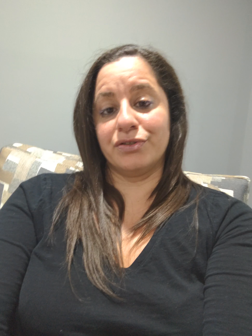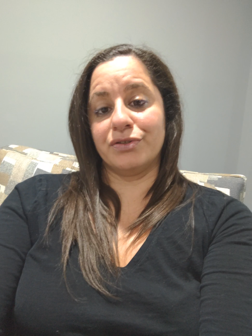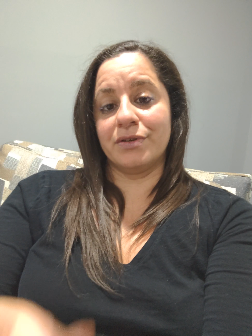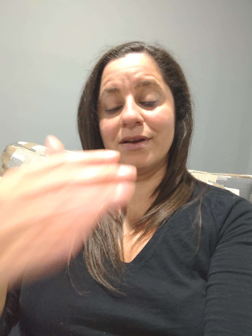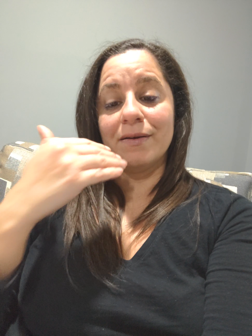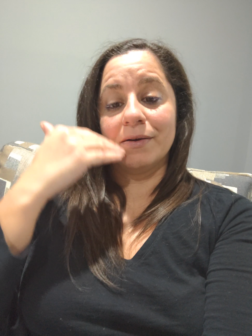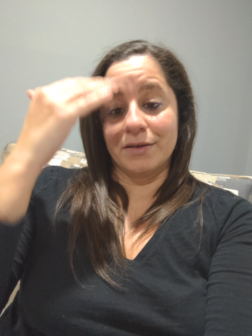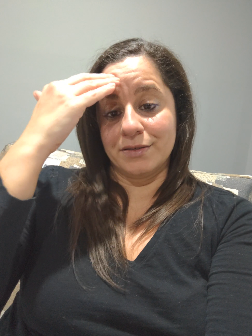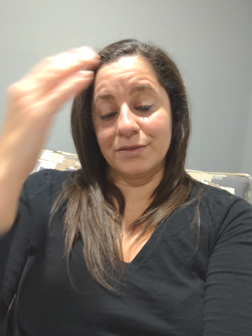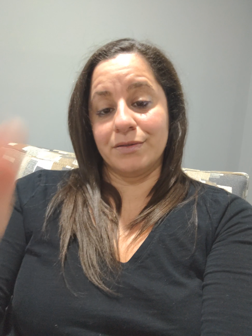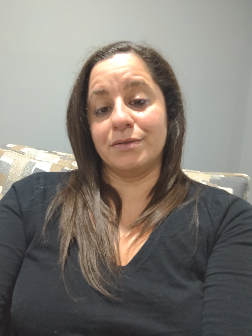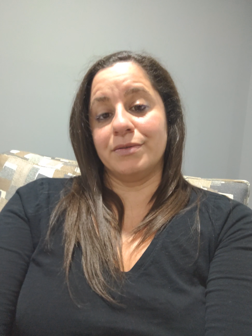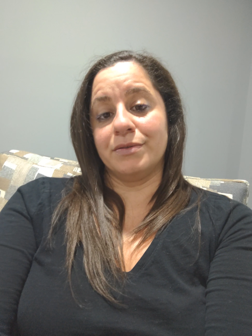head